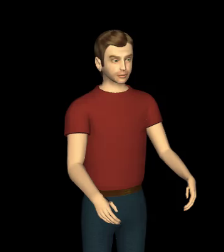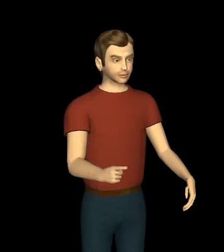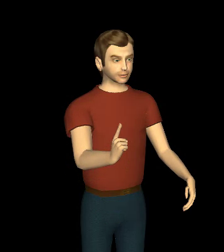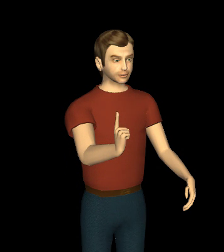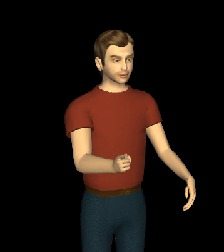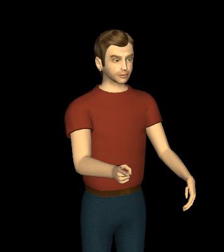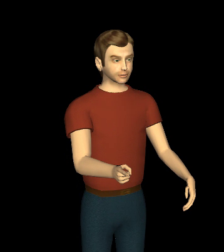واجب